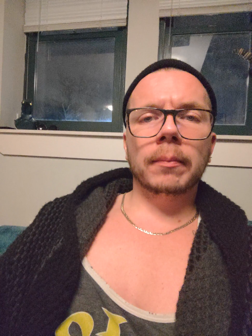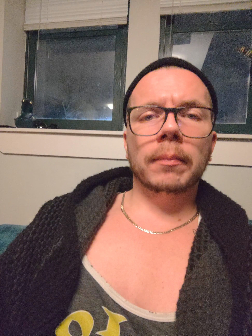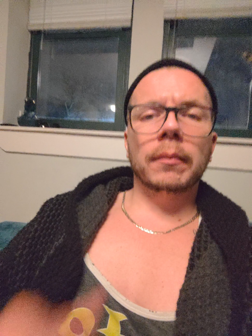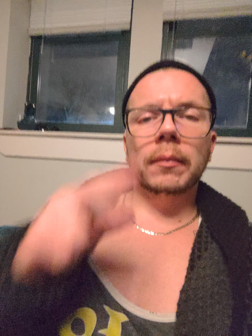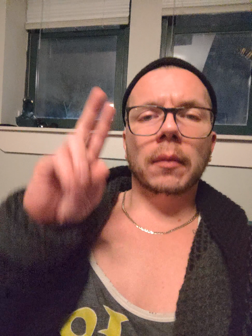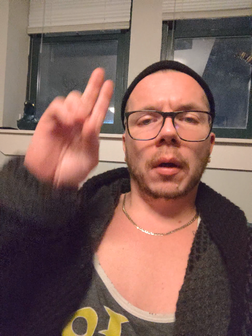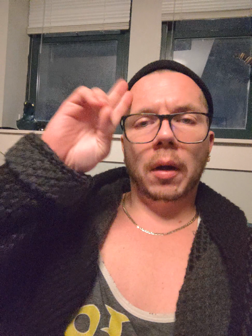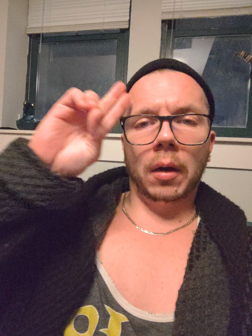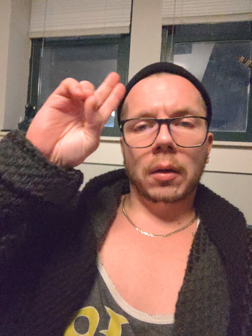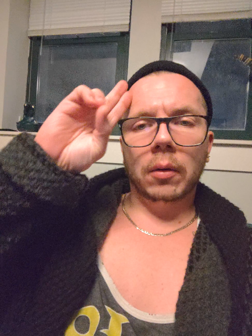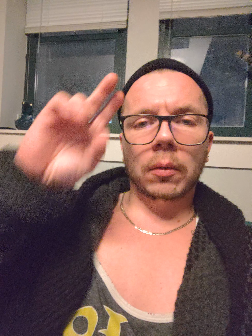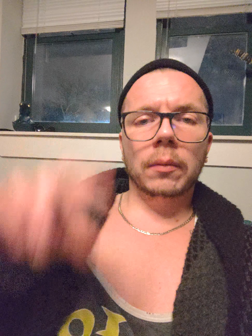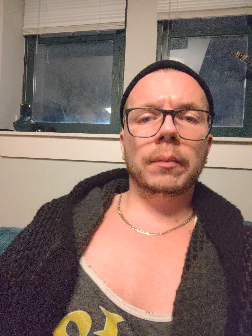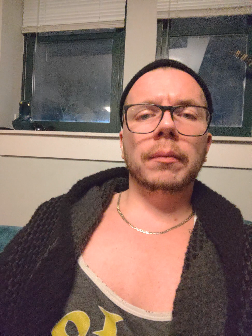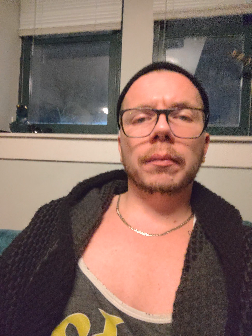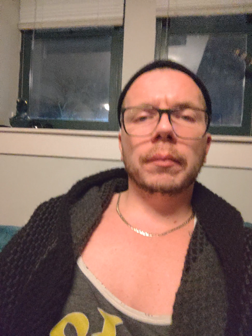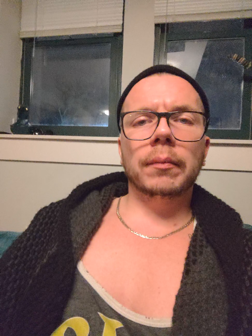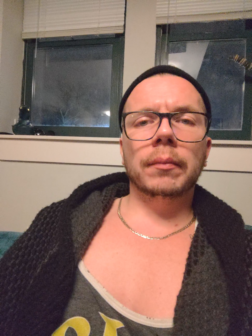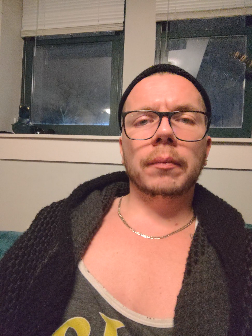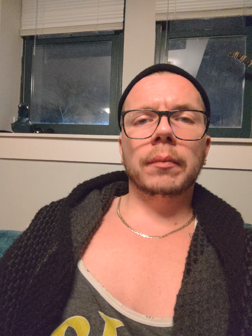uncle